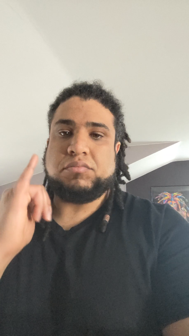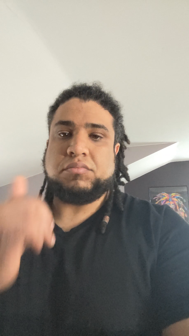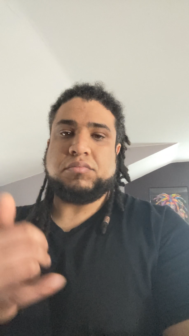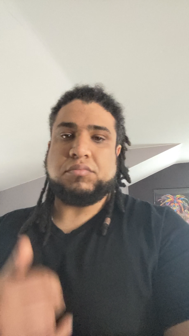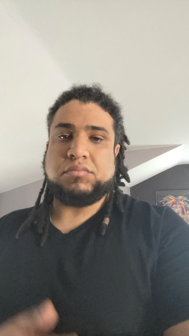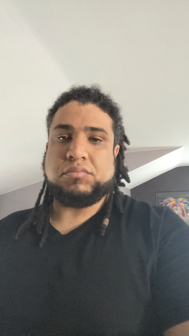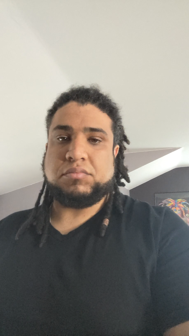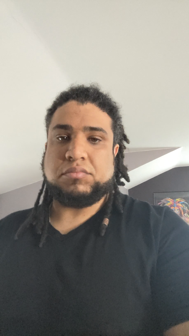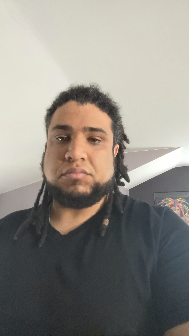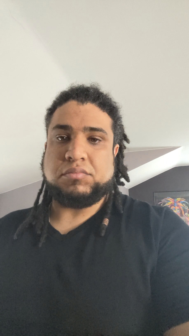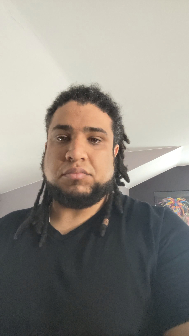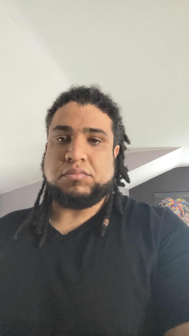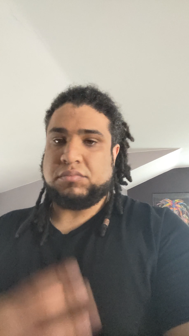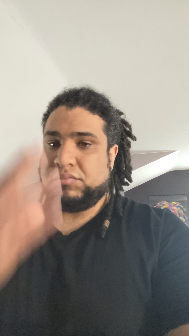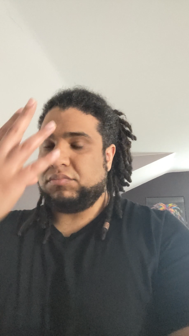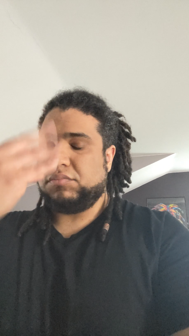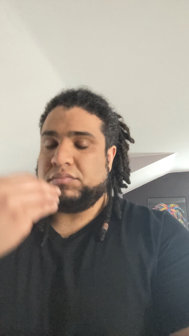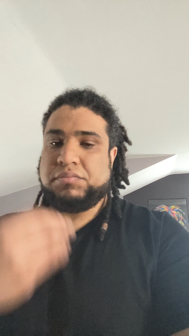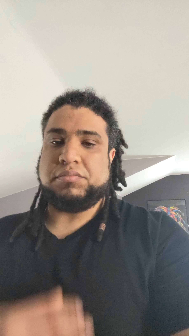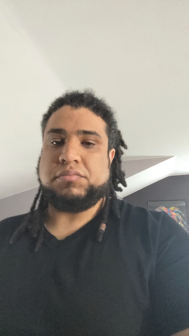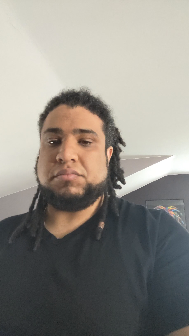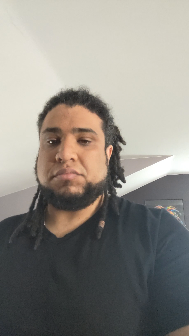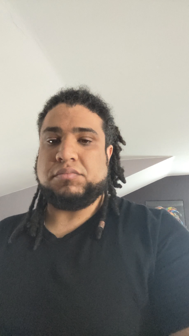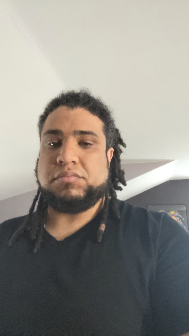asleep